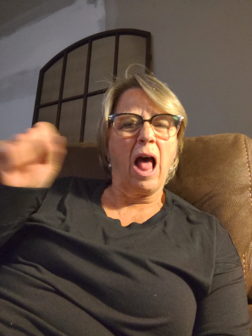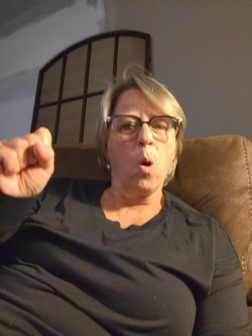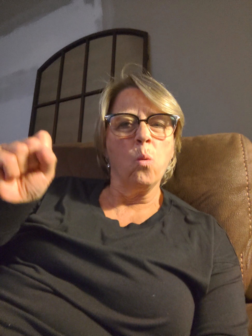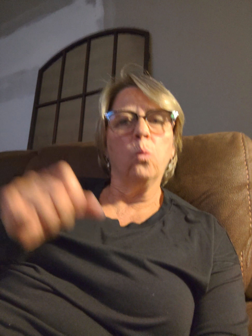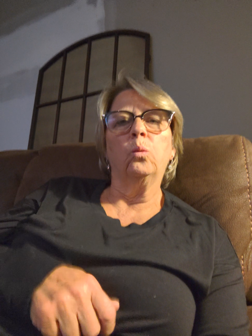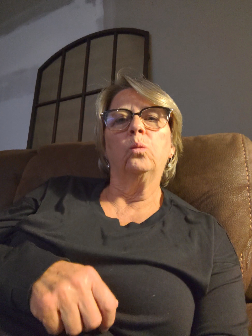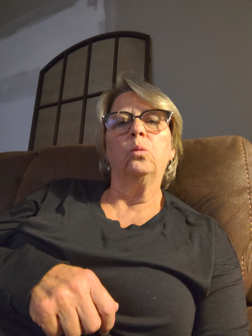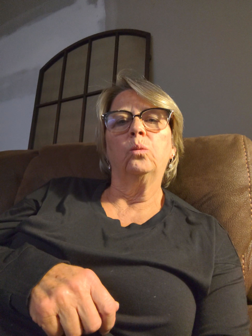loud